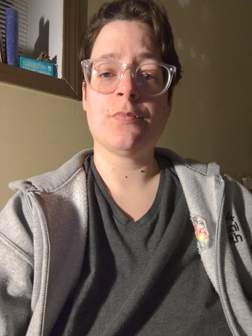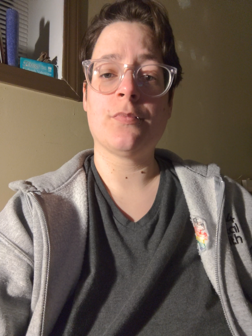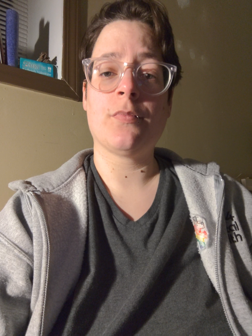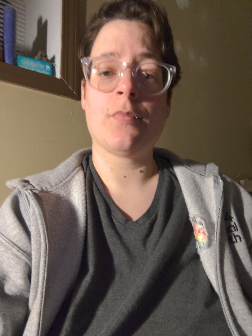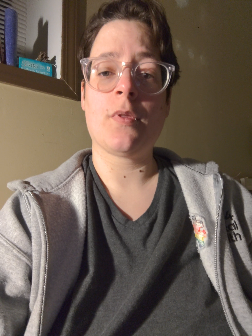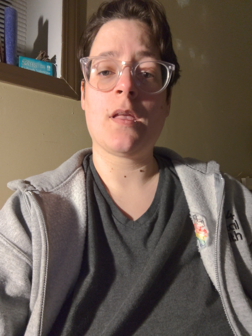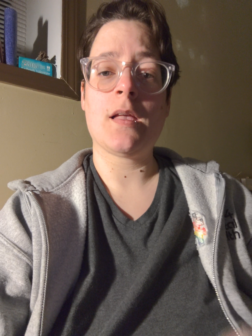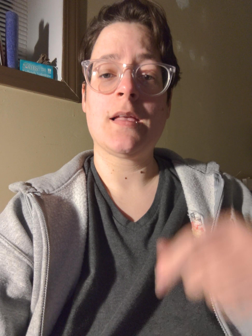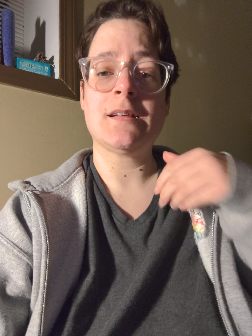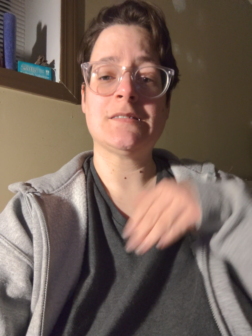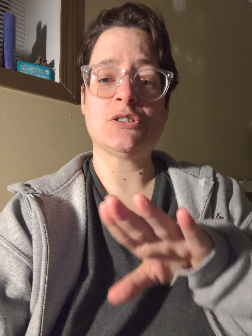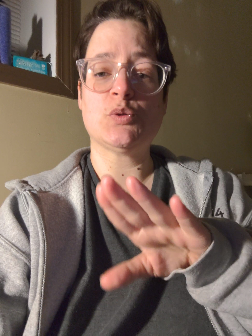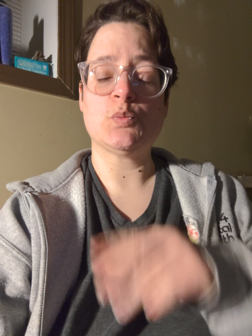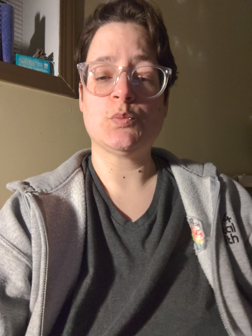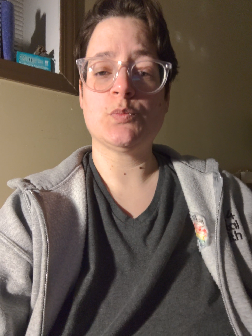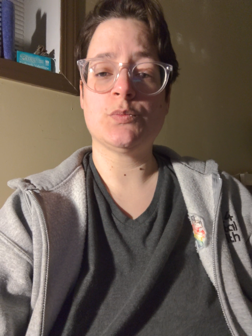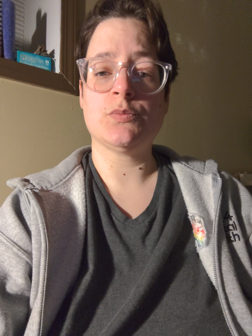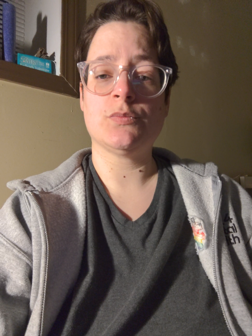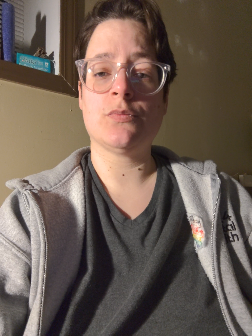into